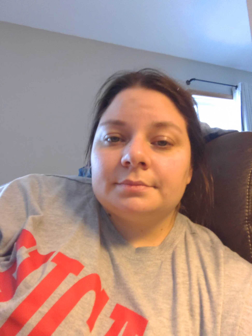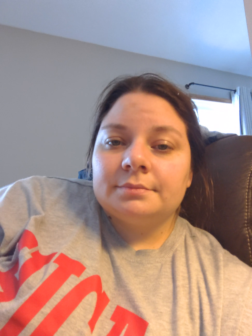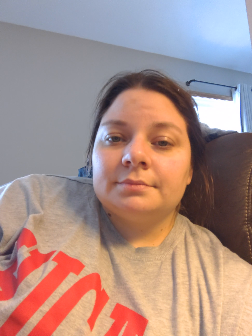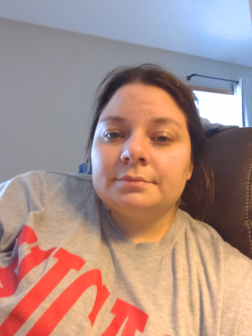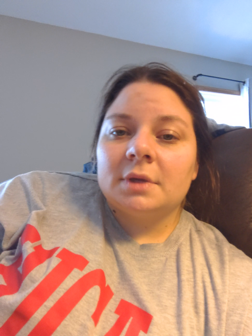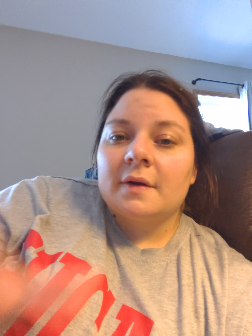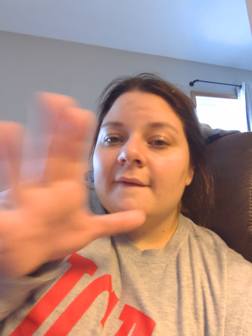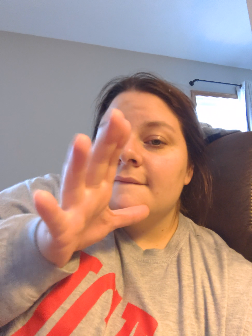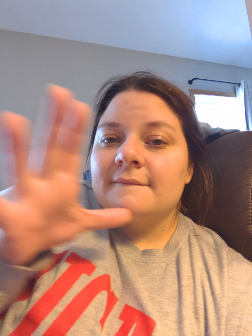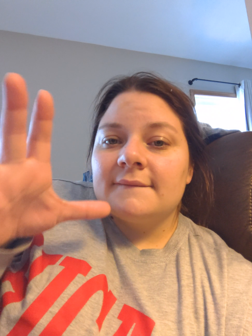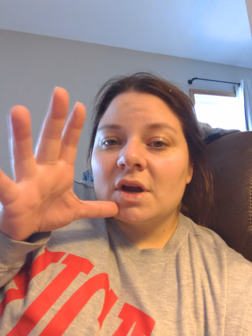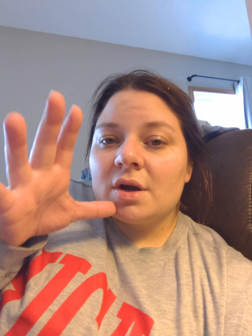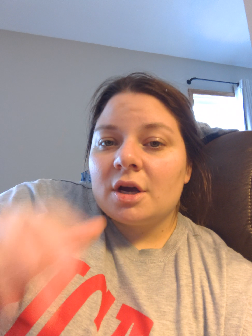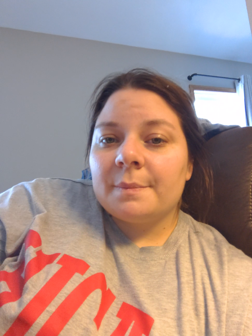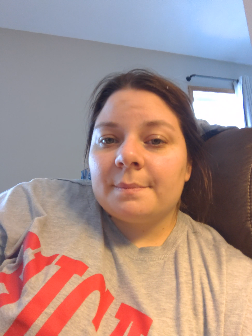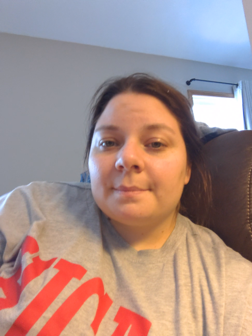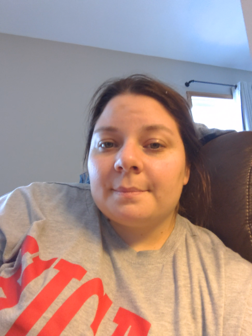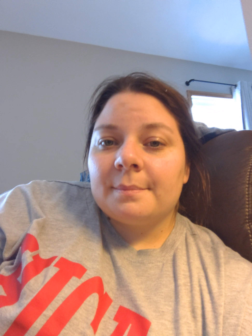farm